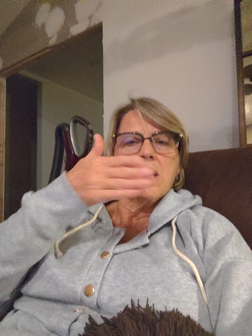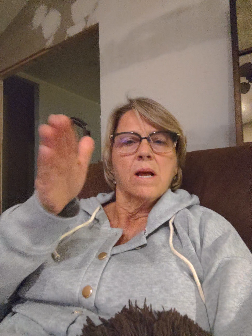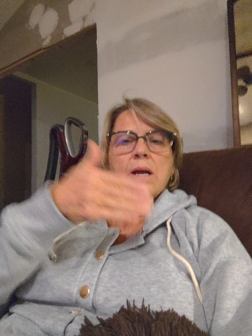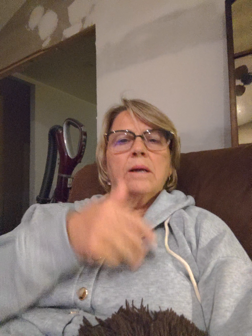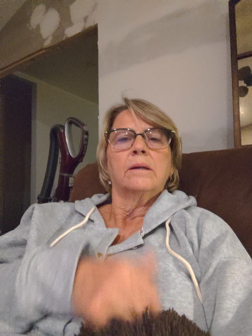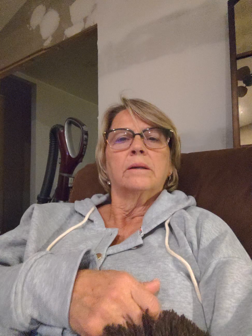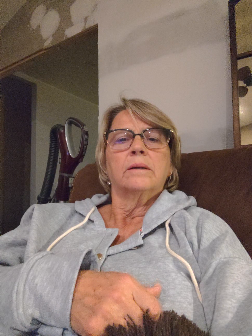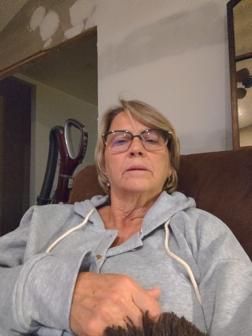flag